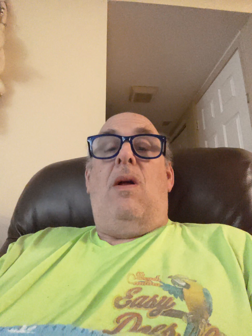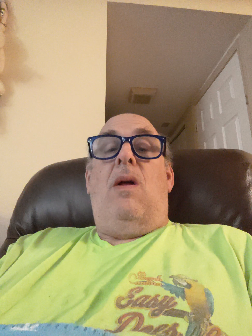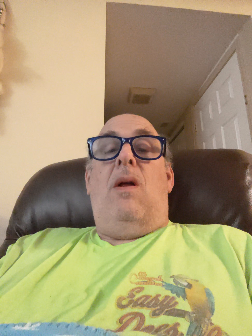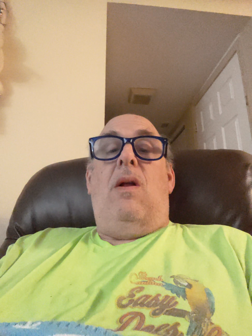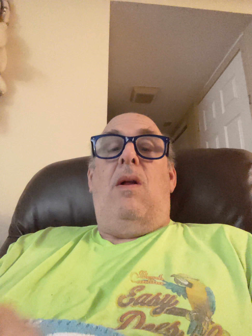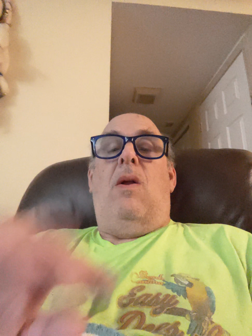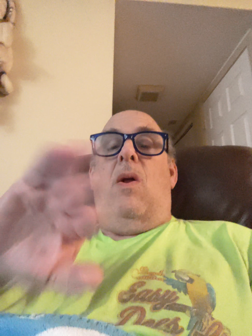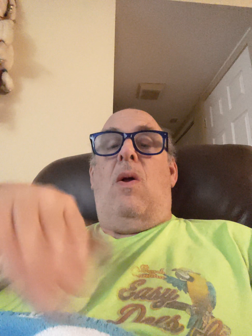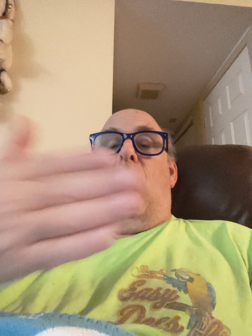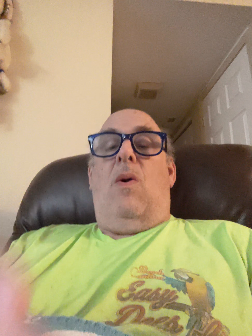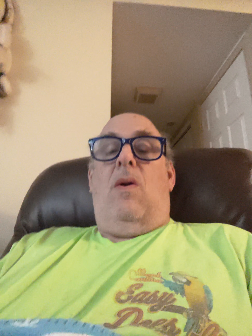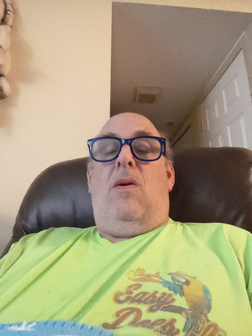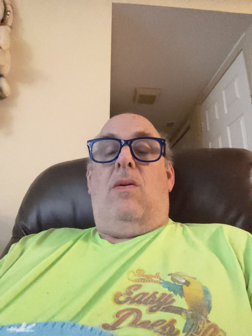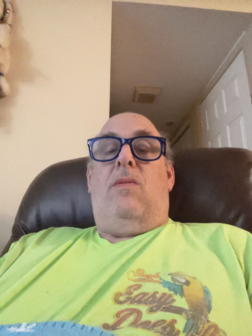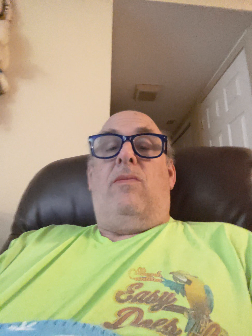all